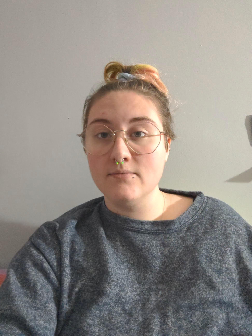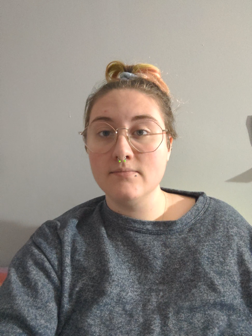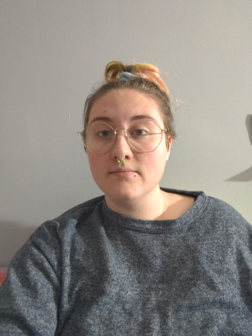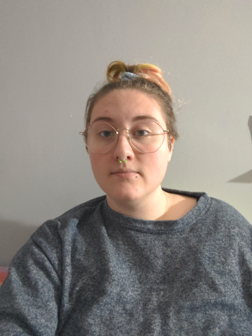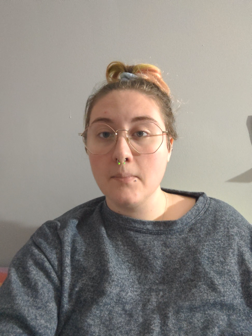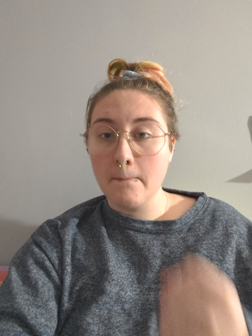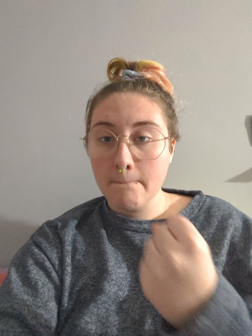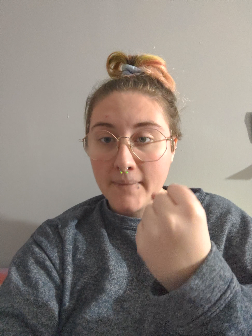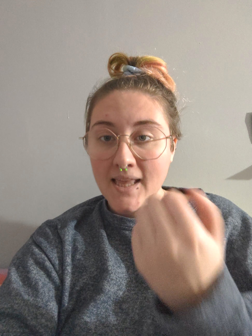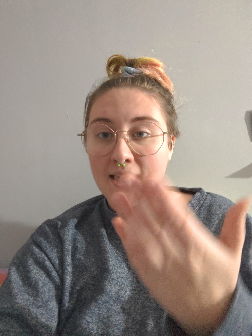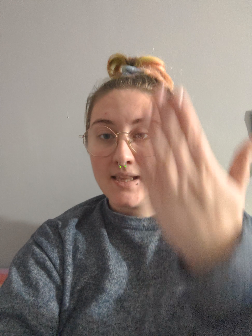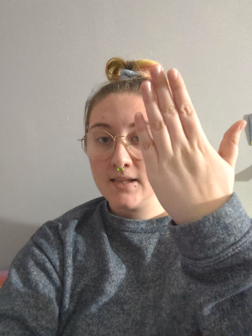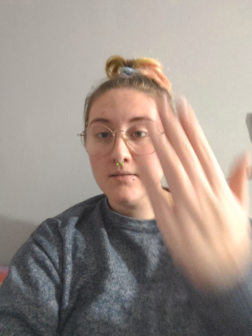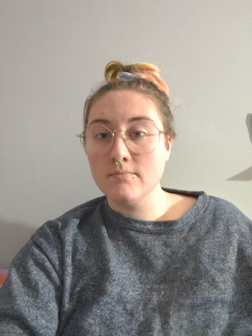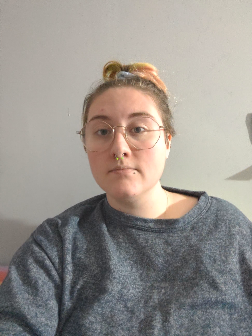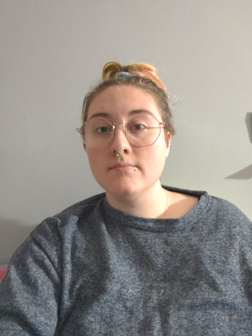mitten